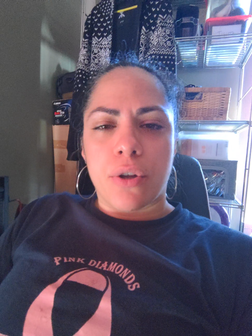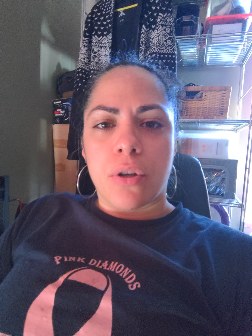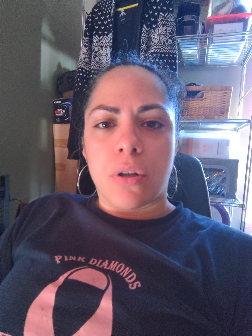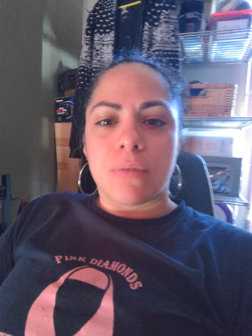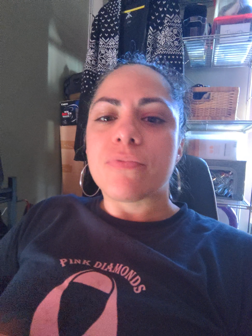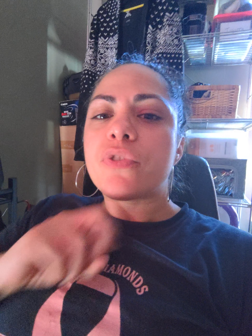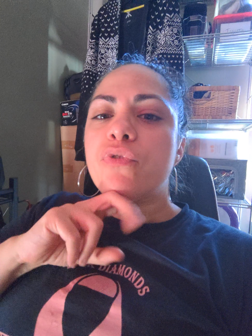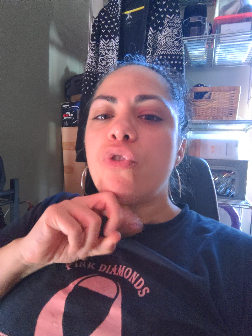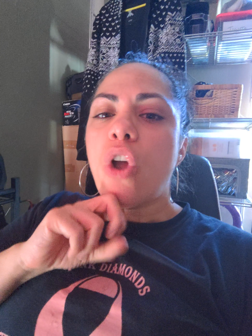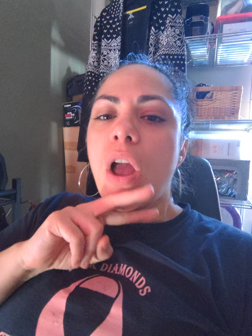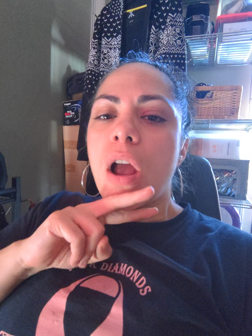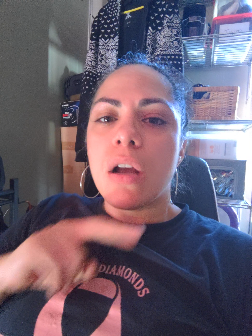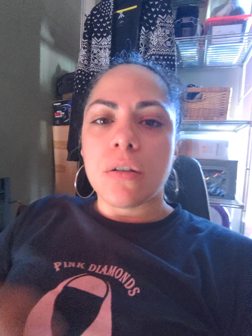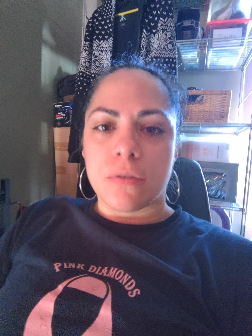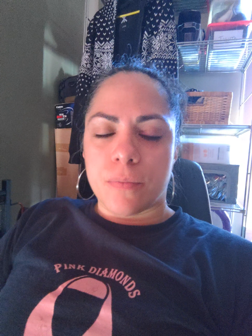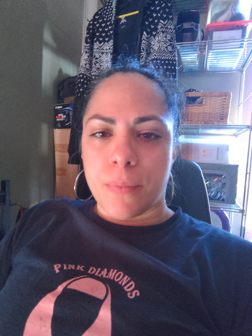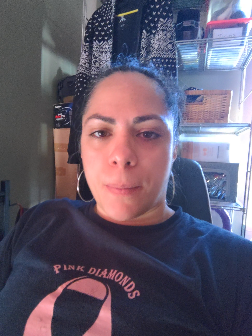frog